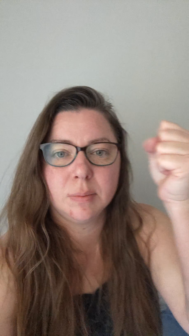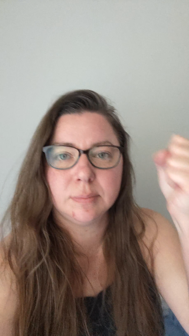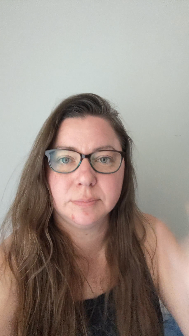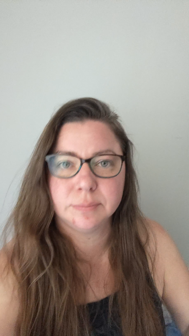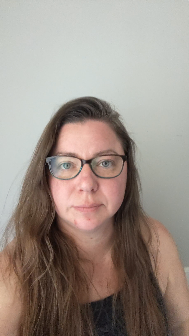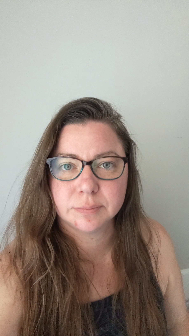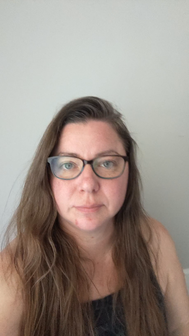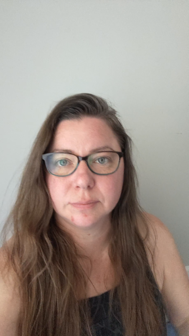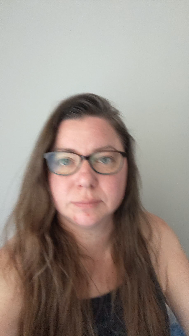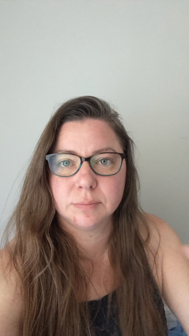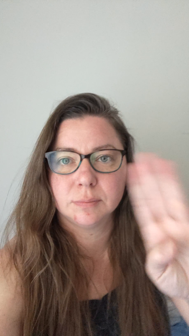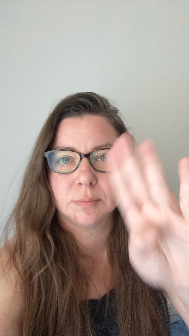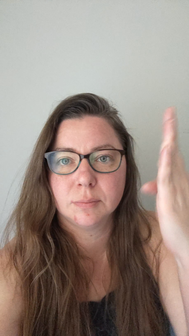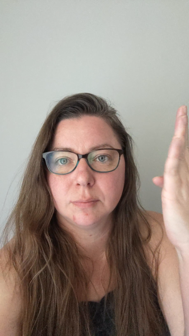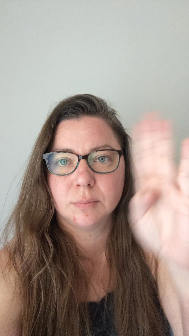door